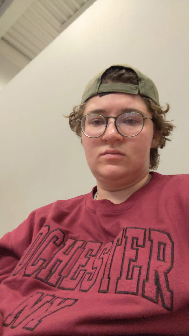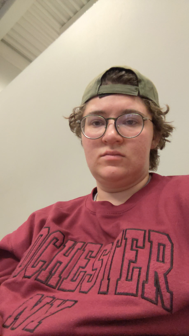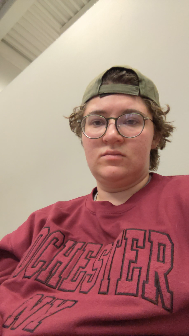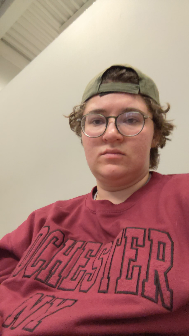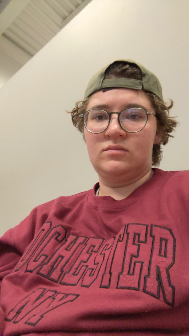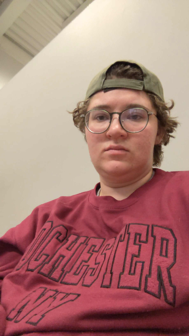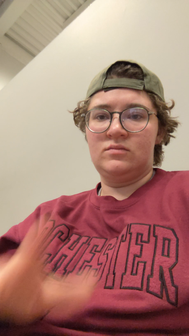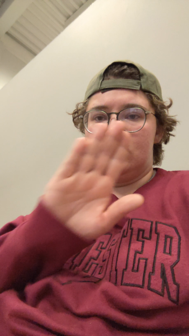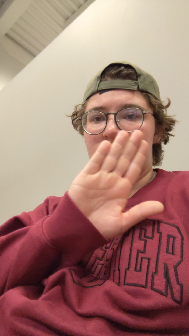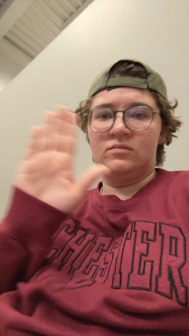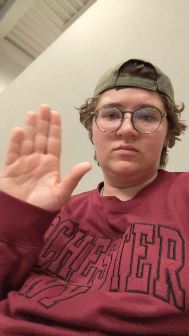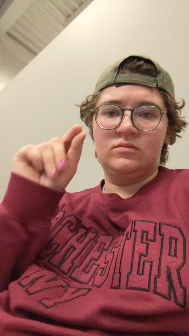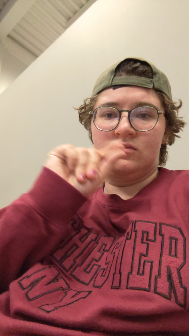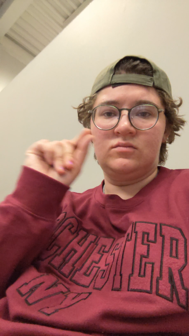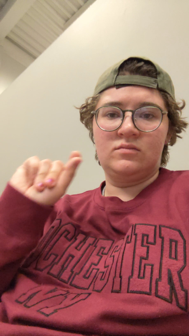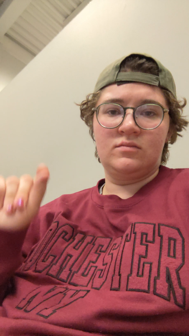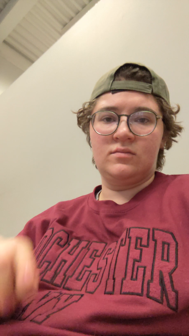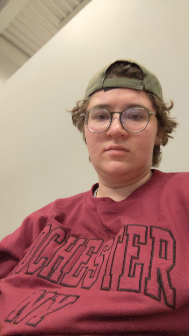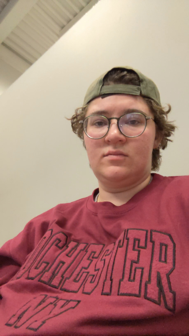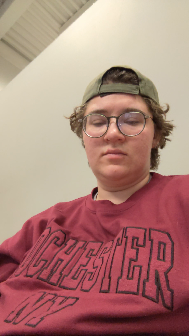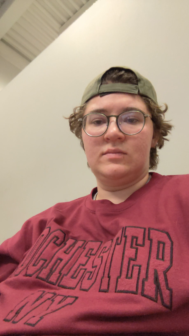chalk